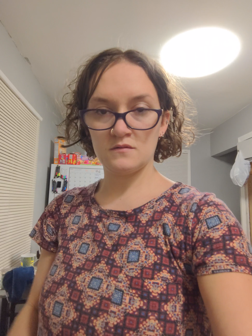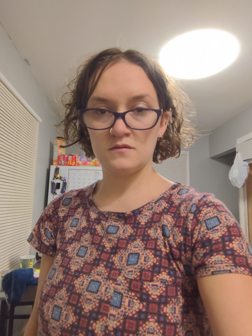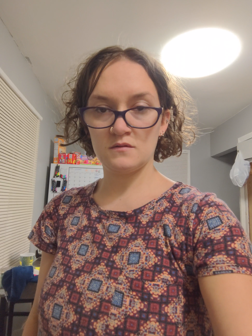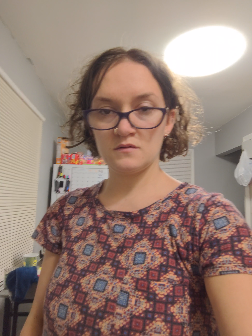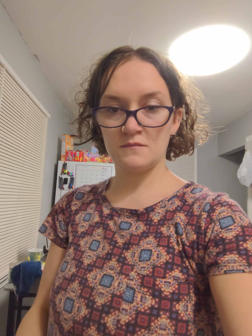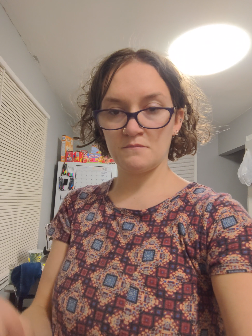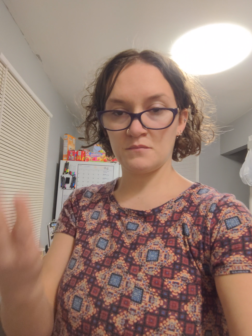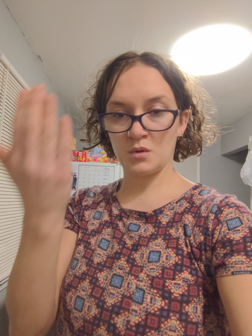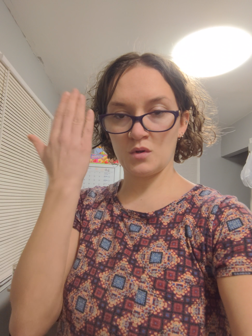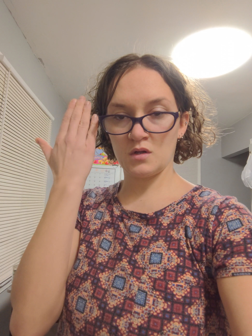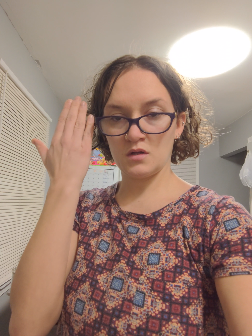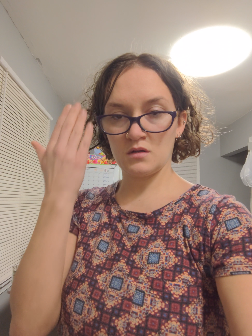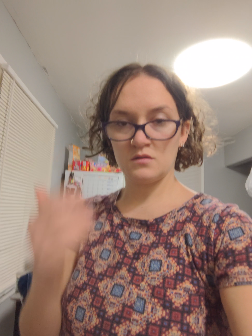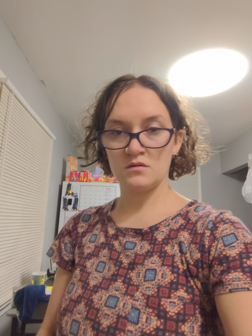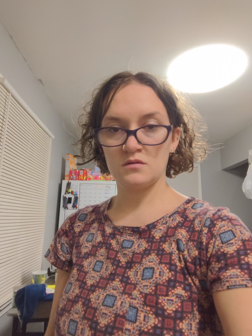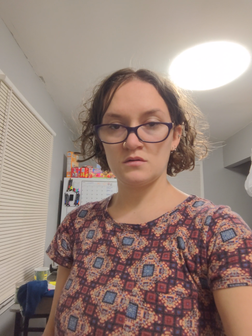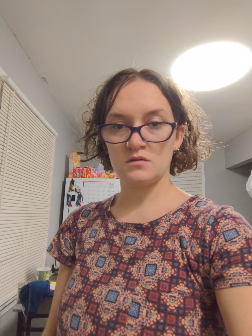morning